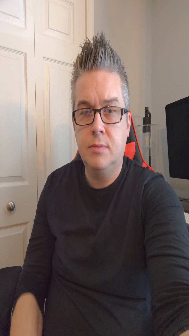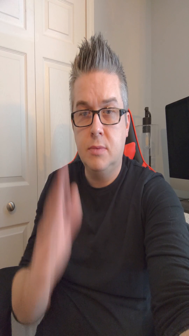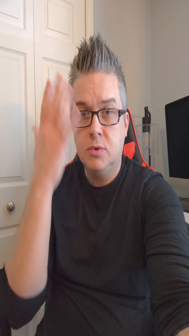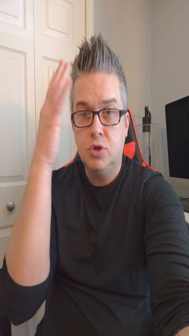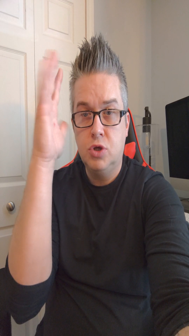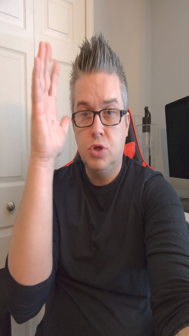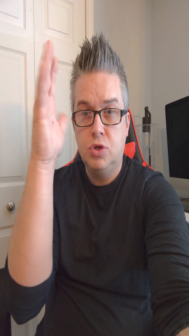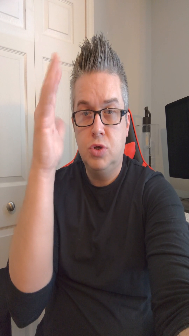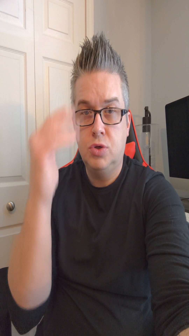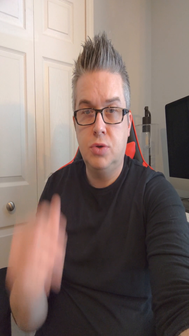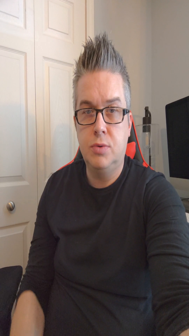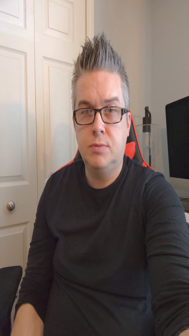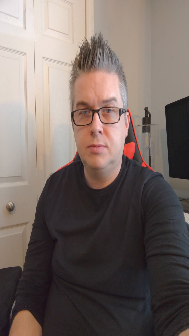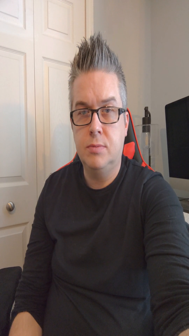tree